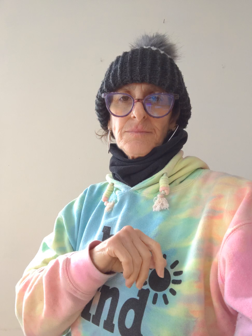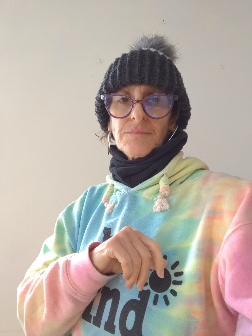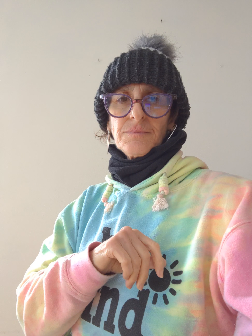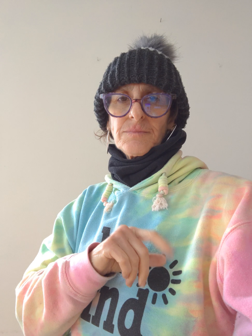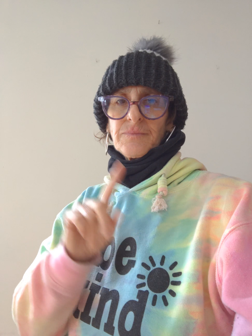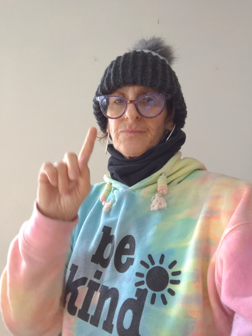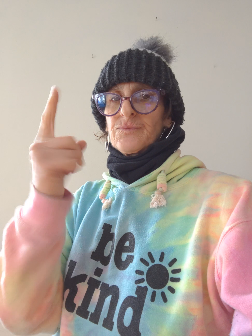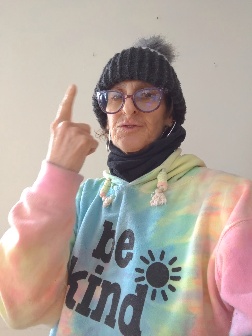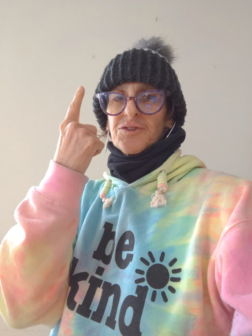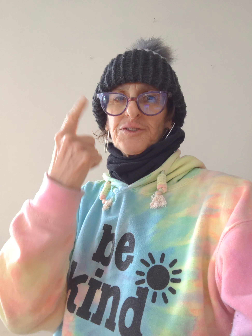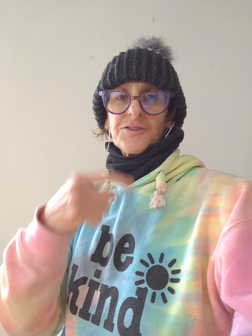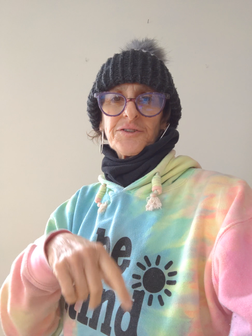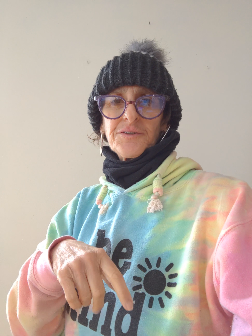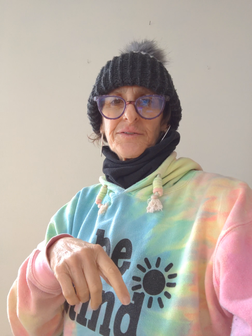first